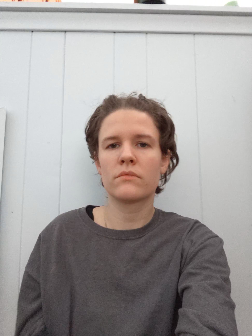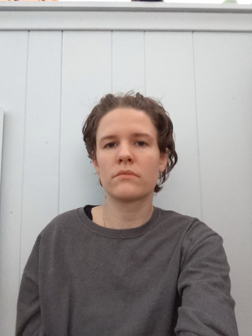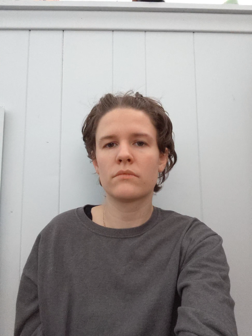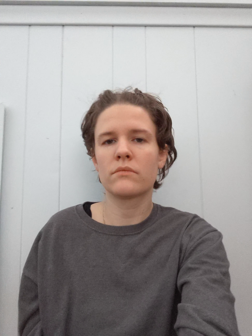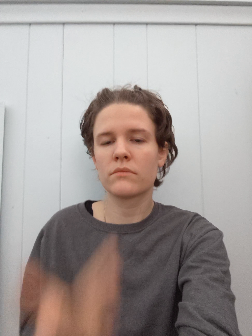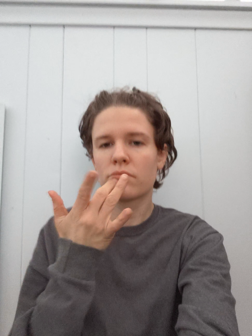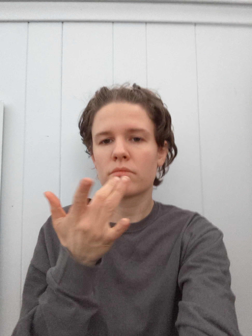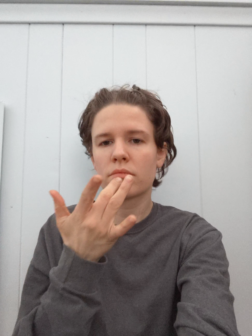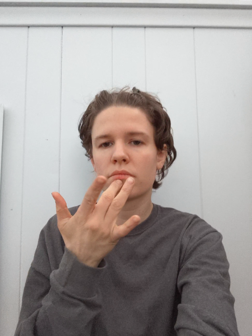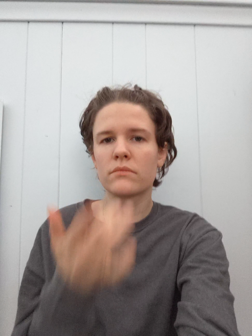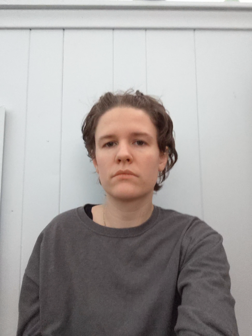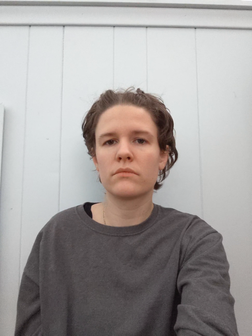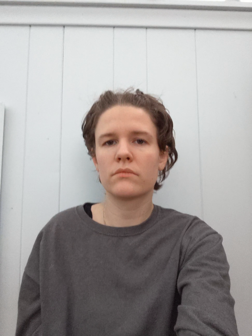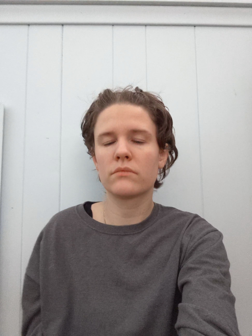taste